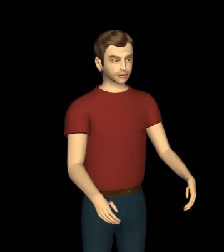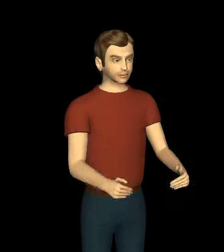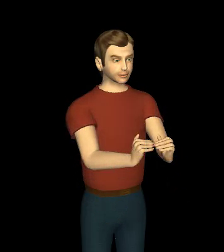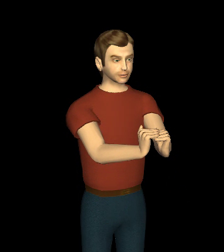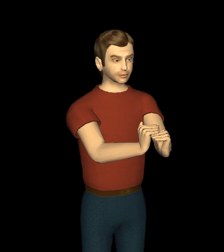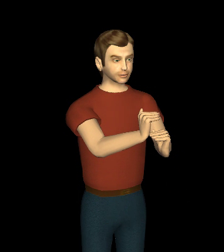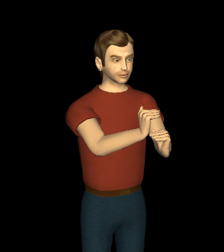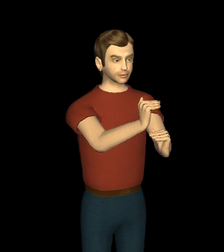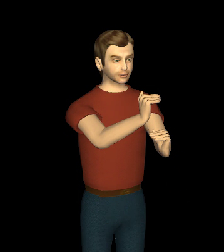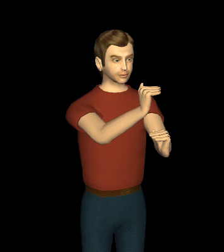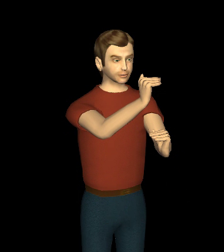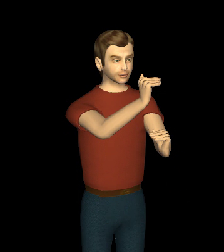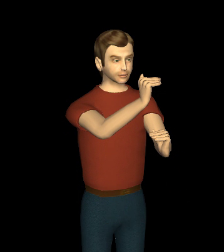طابق